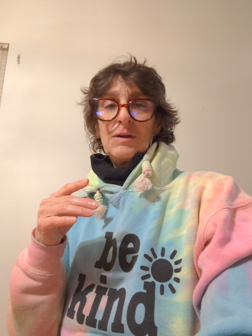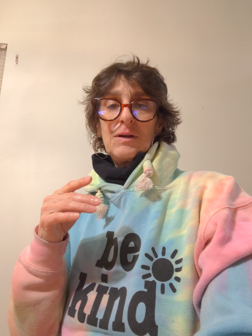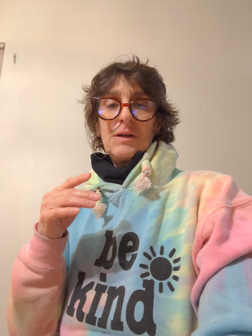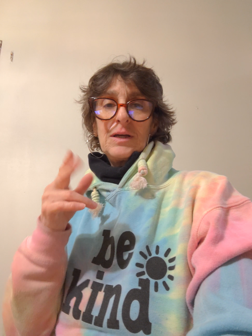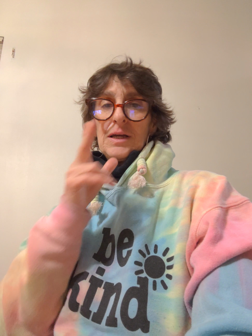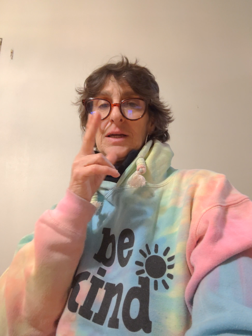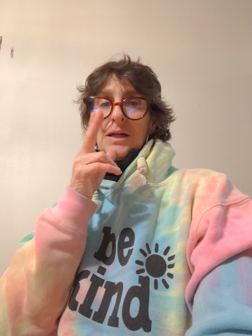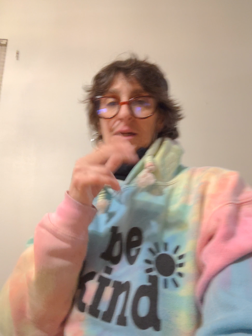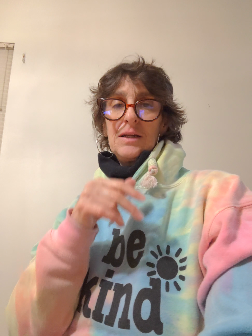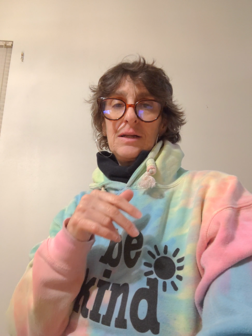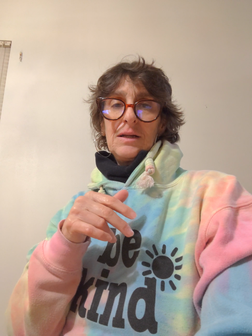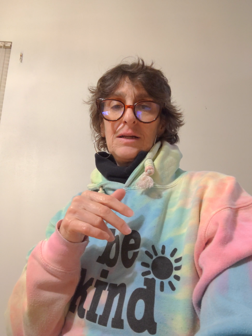hen